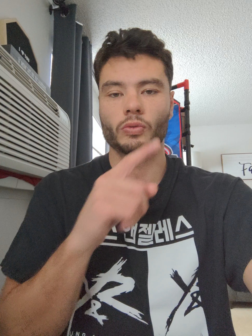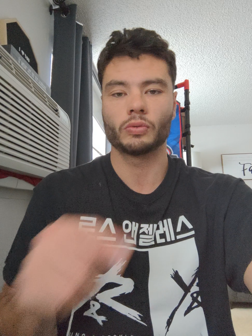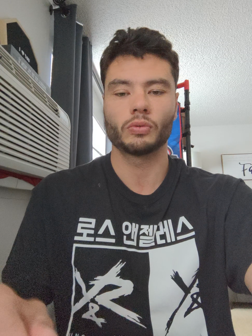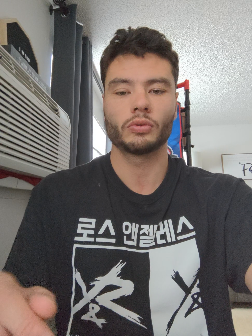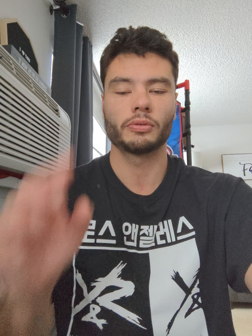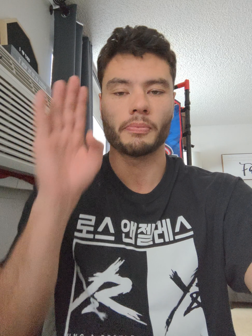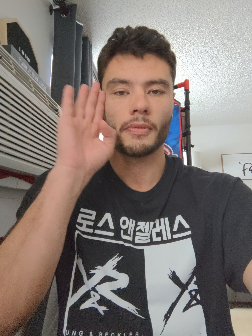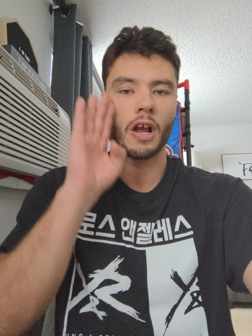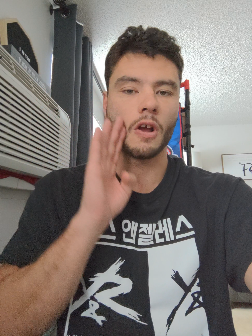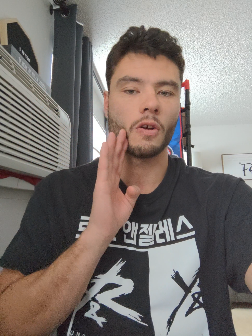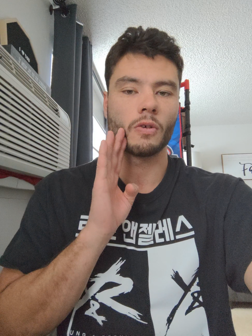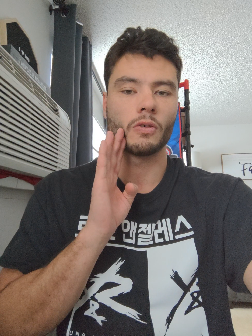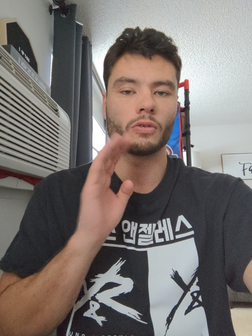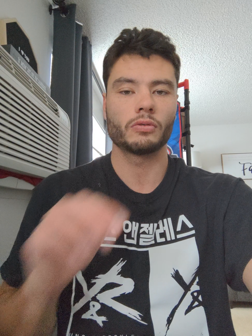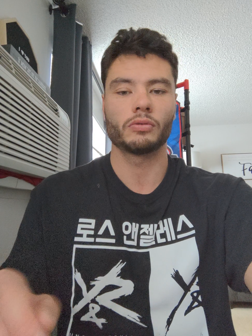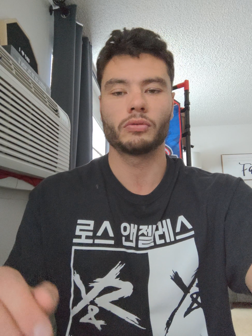brown